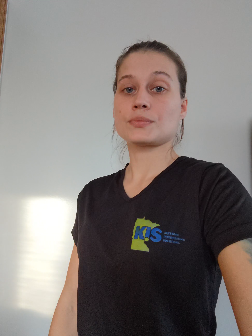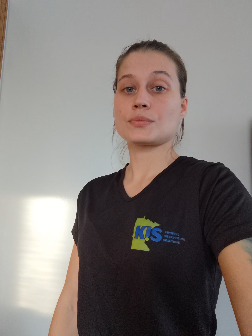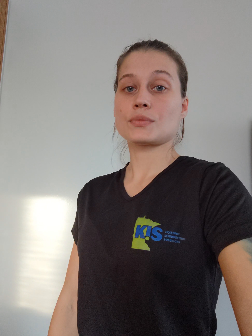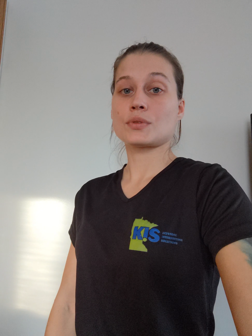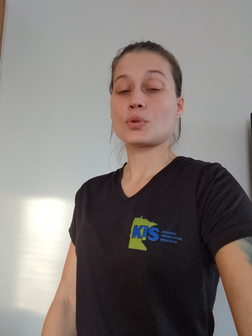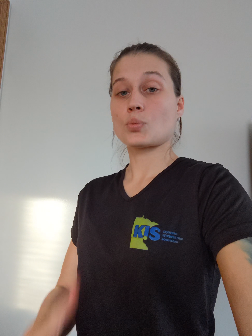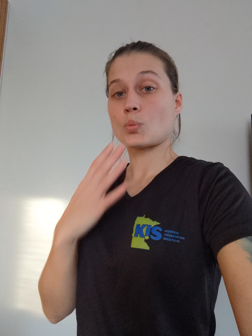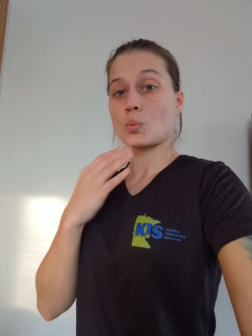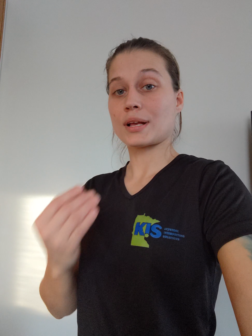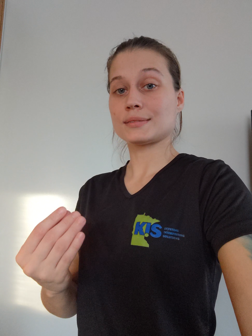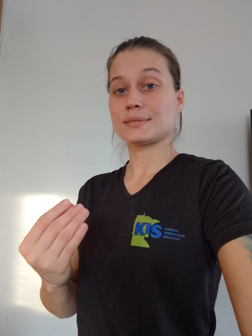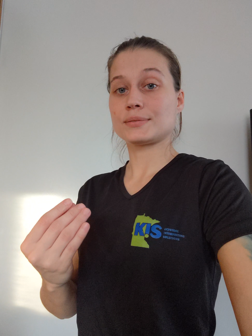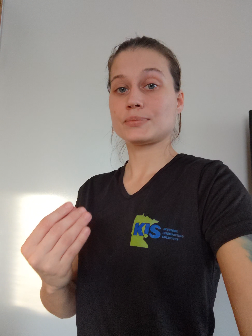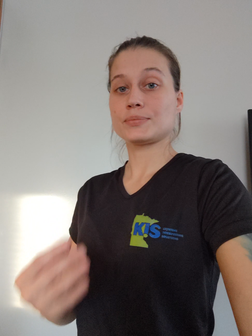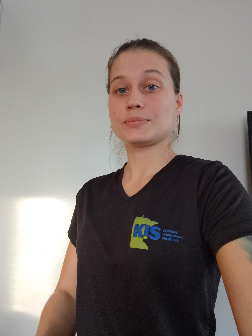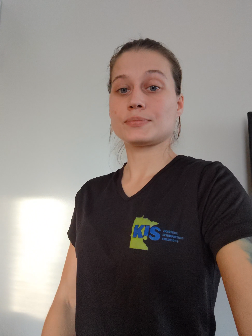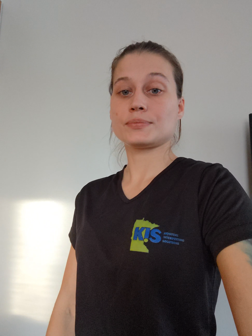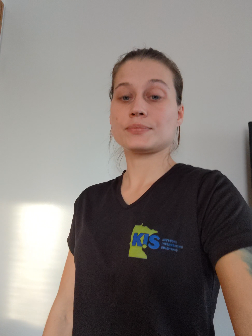wet